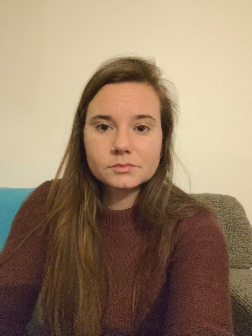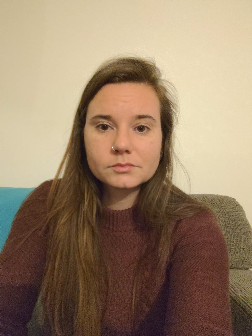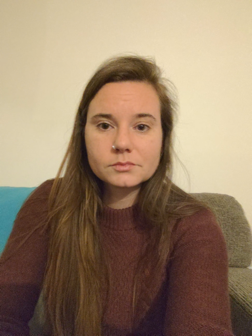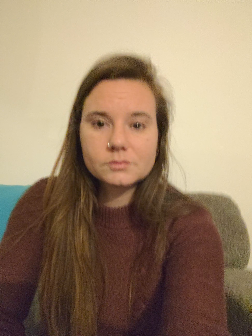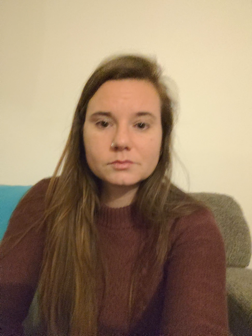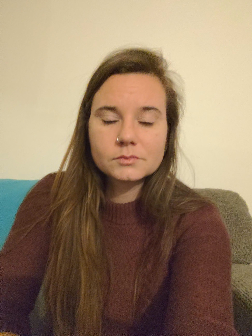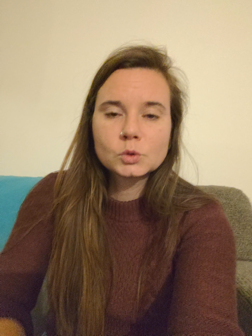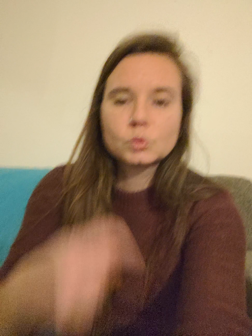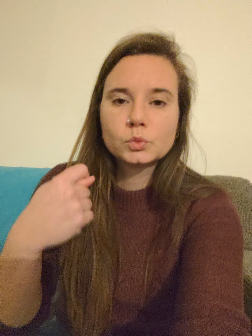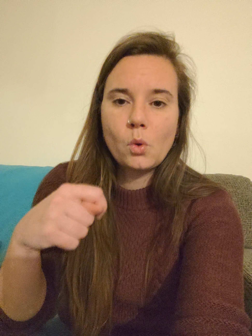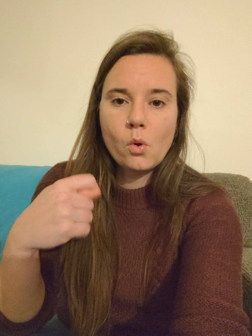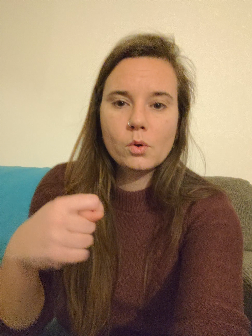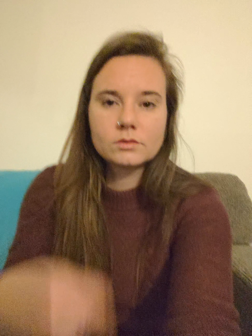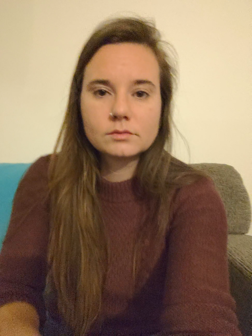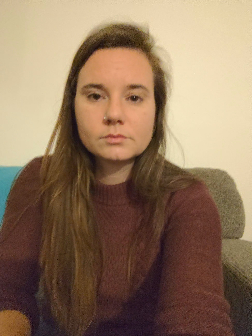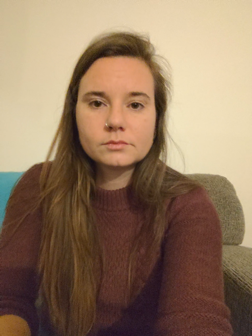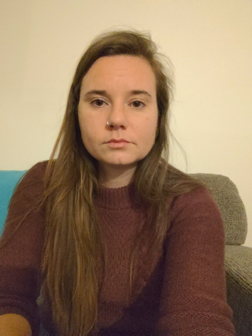toy